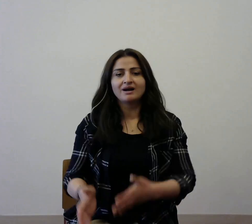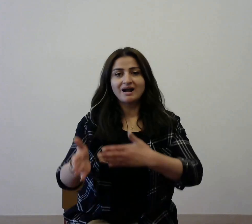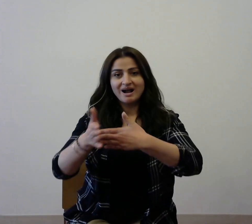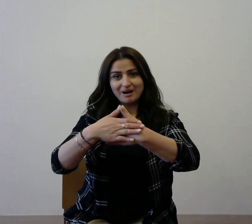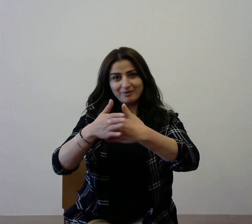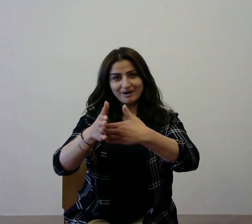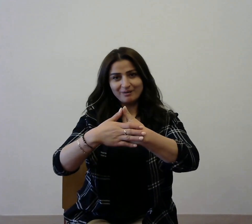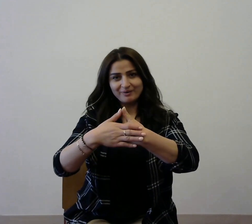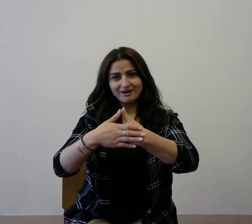qapı